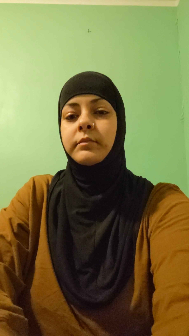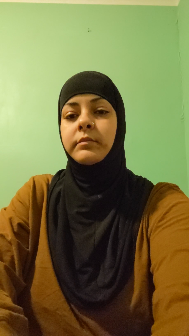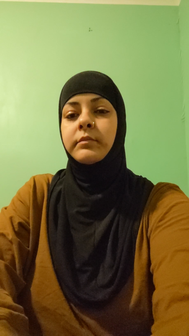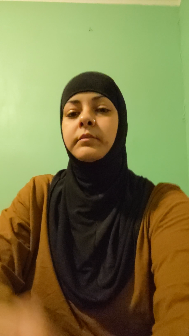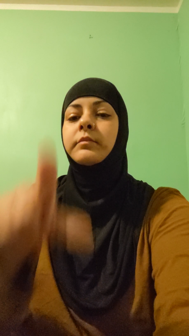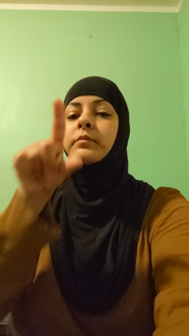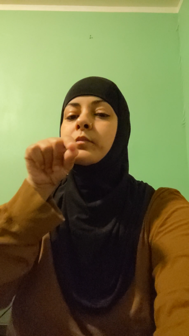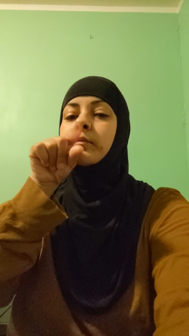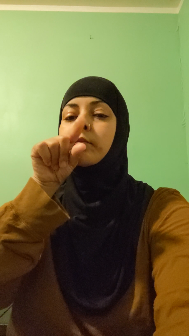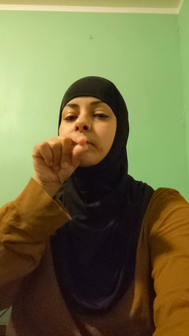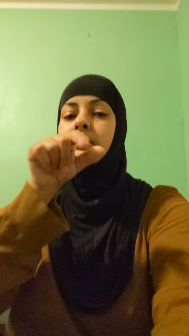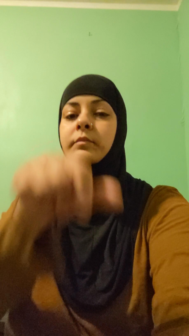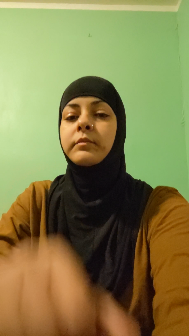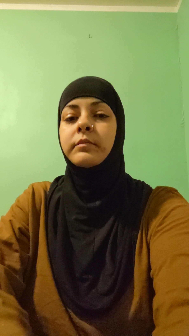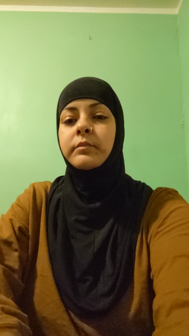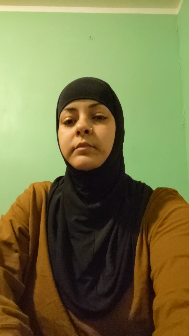chicken